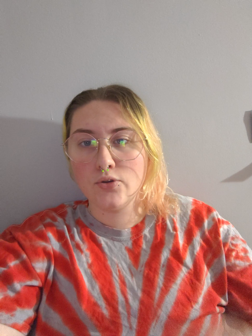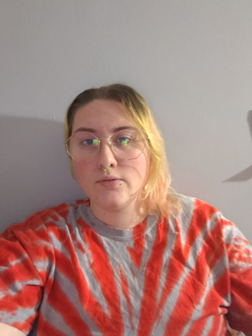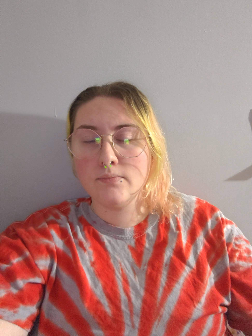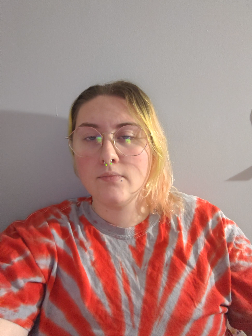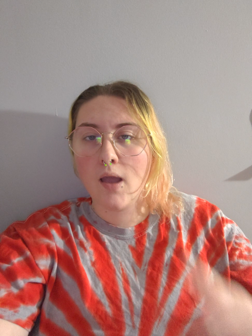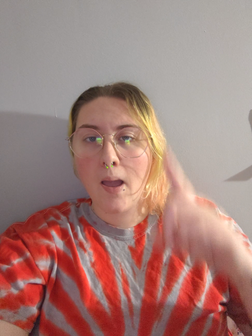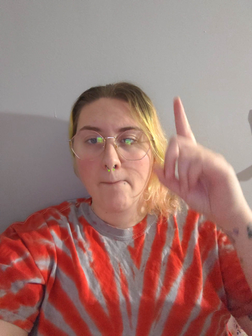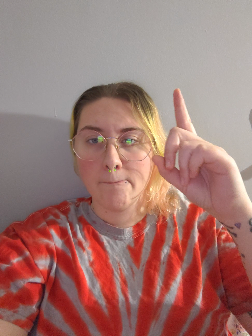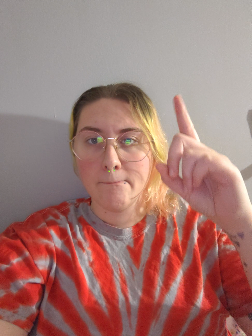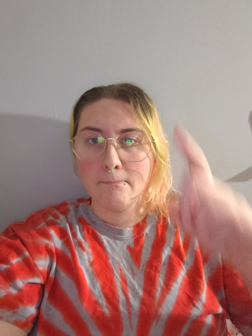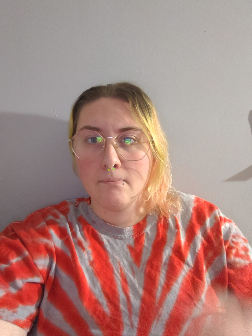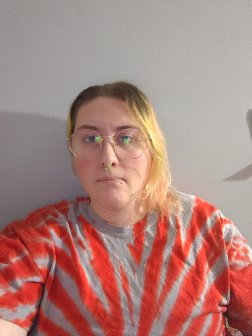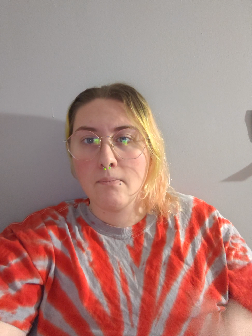up